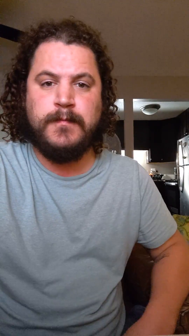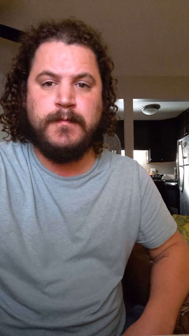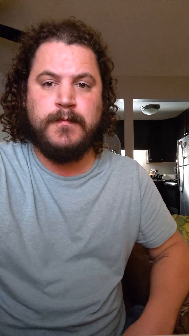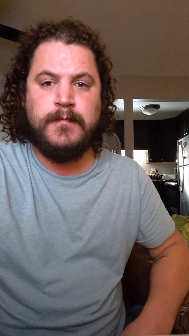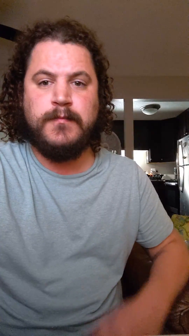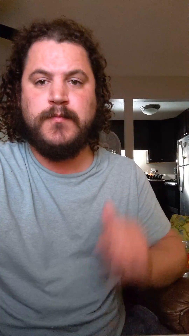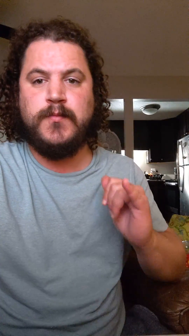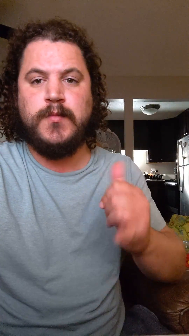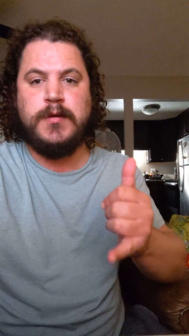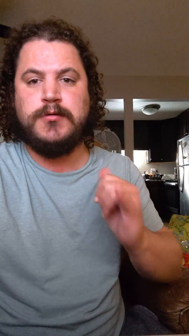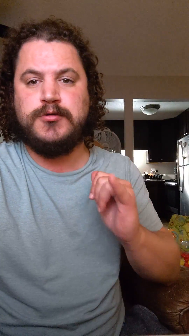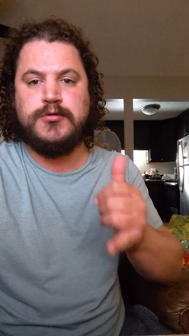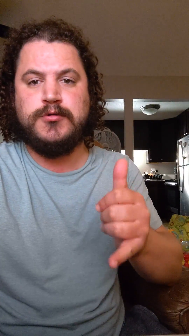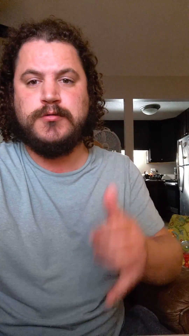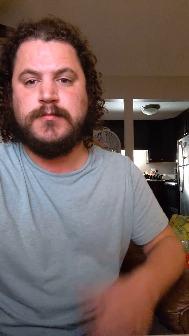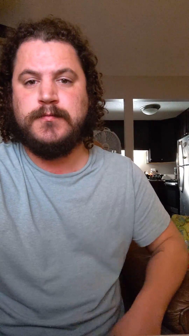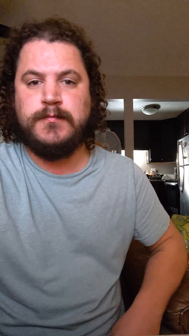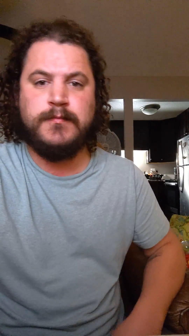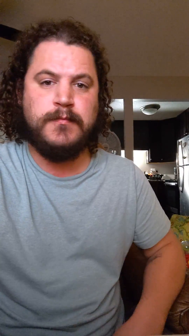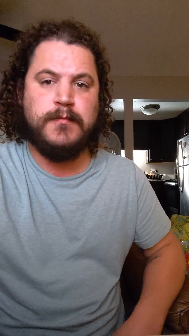rocking chair